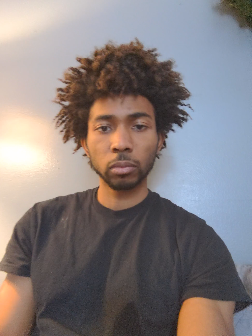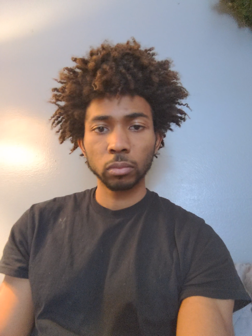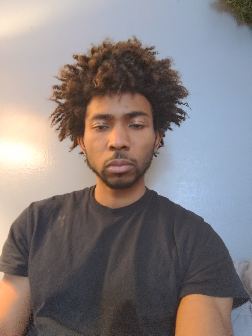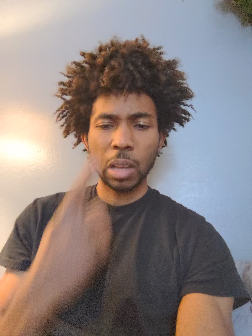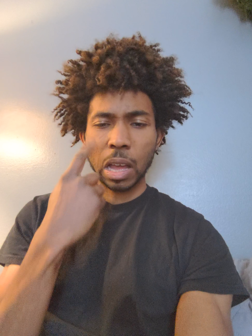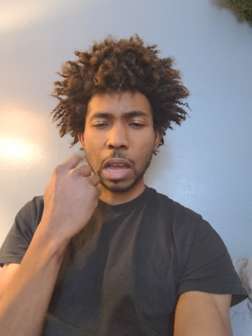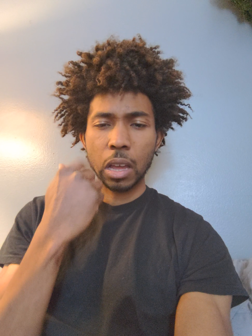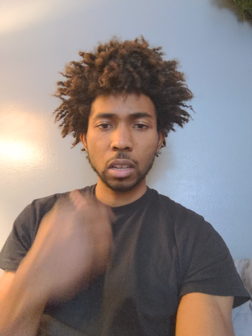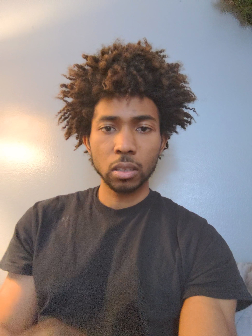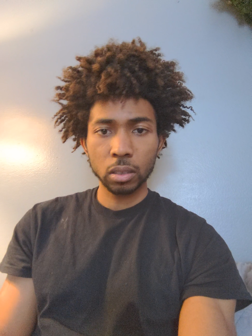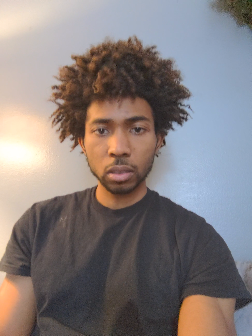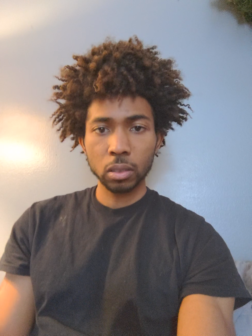cry